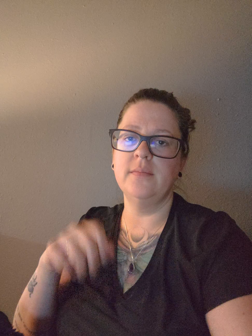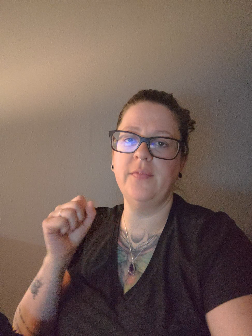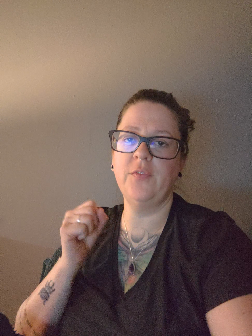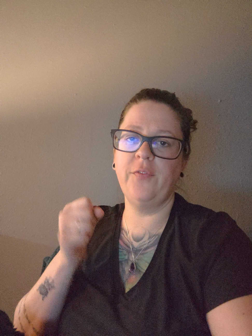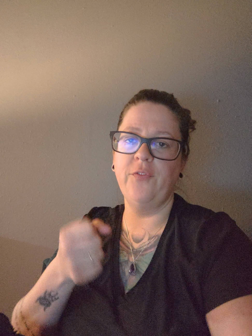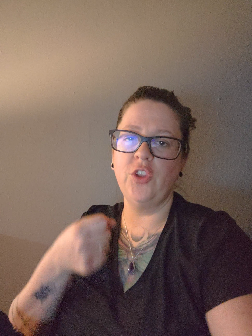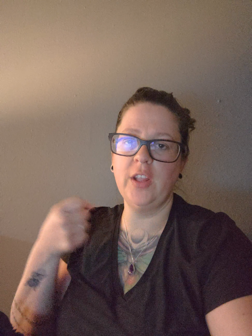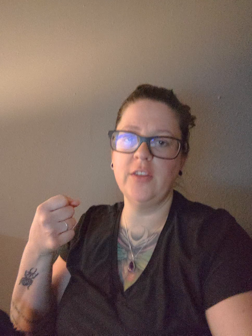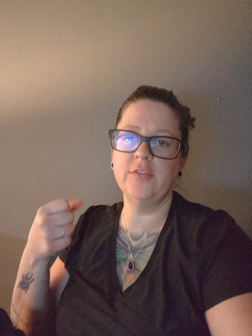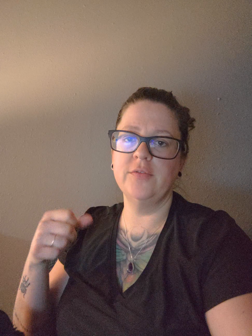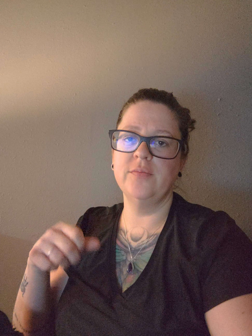refrigerator